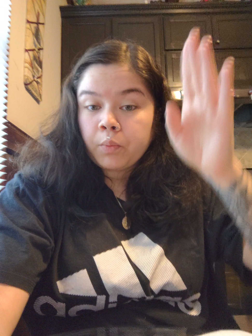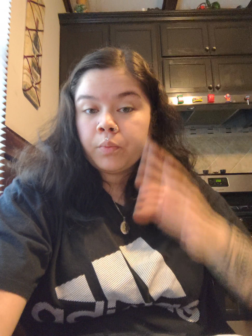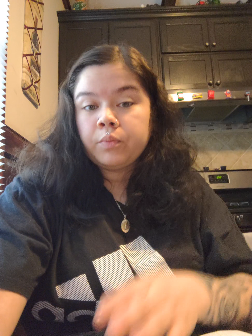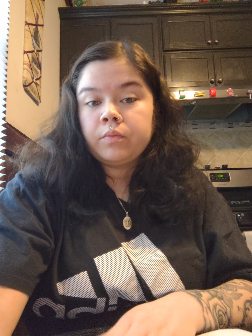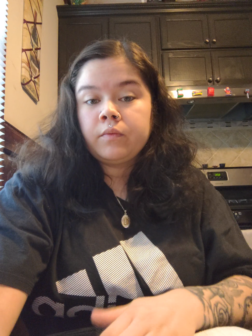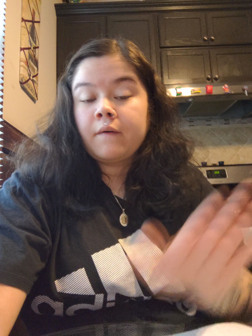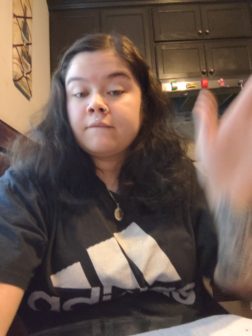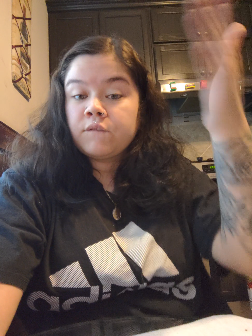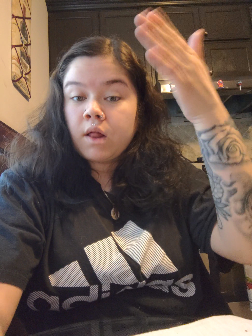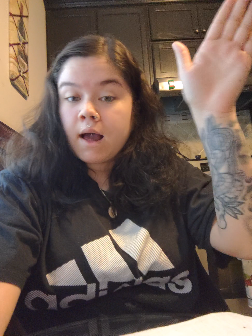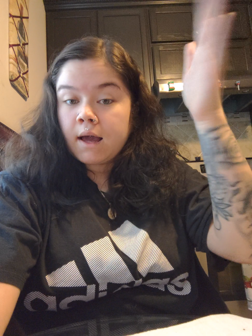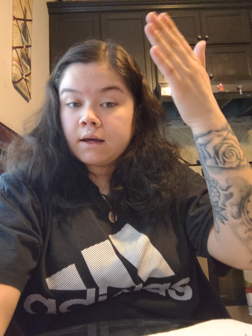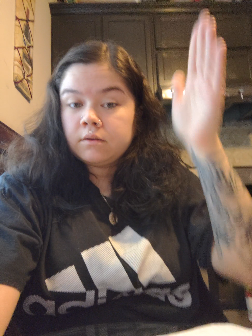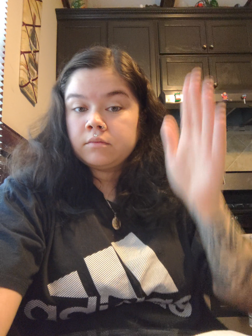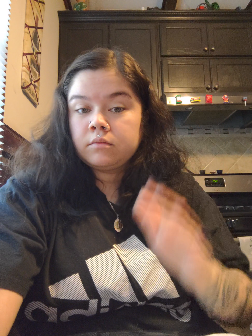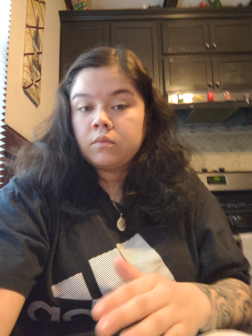flag